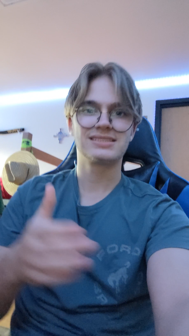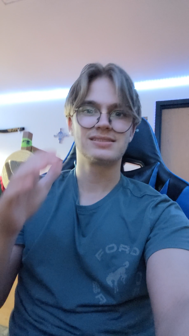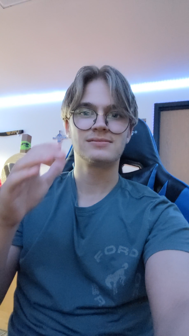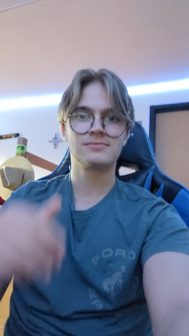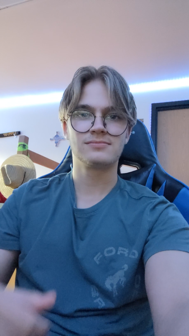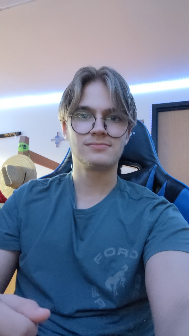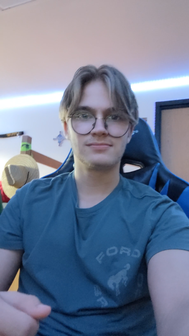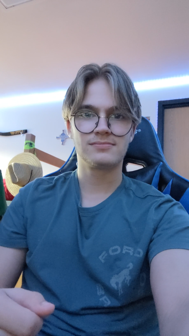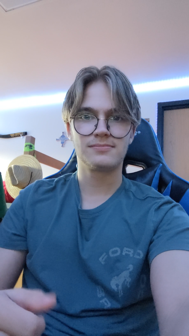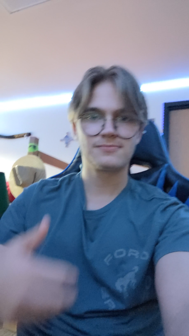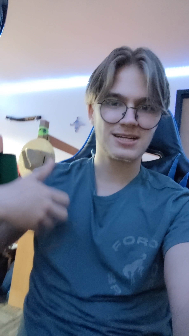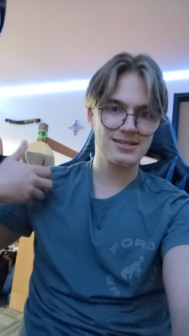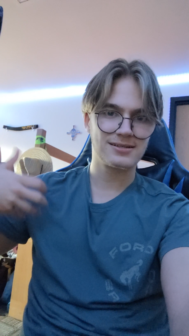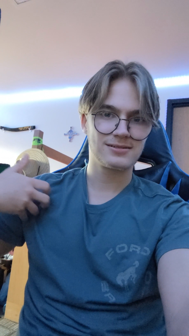monkey